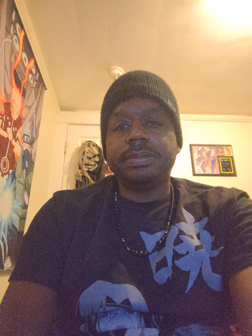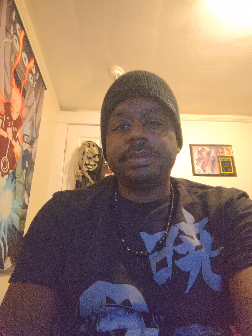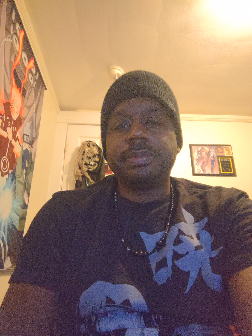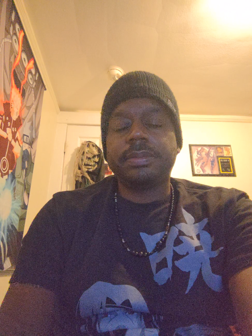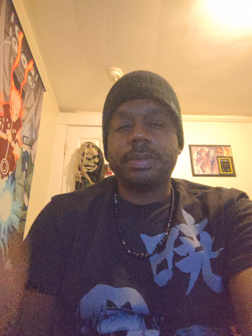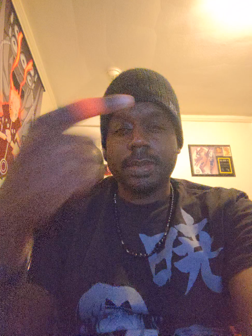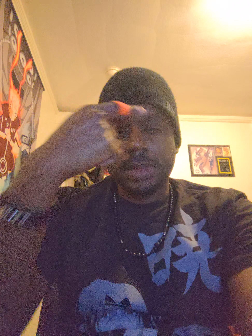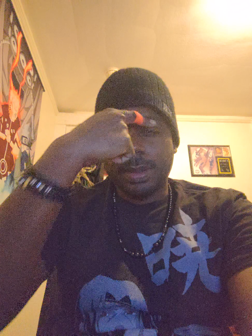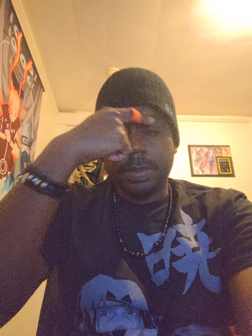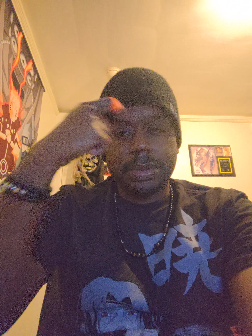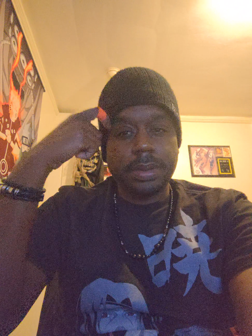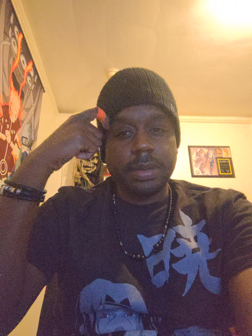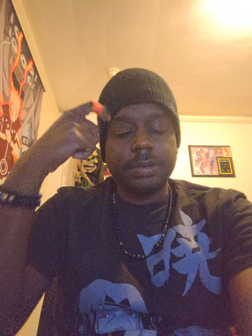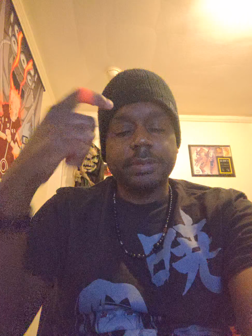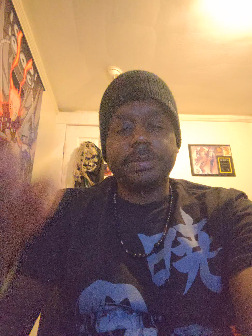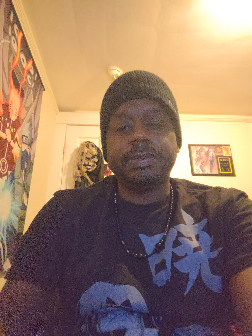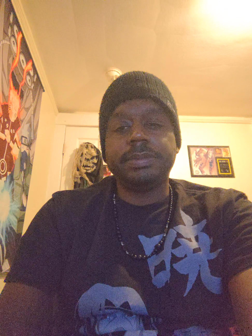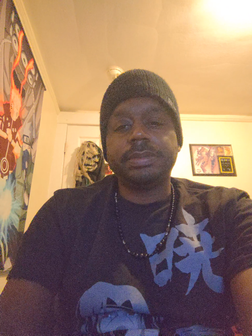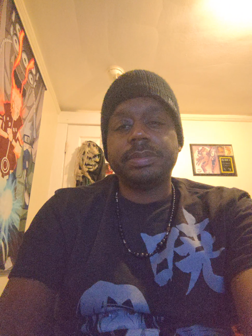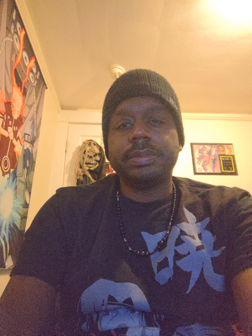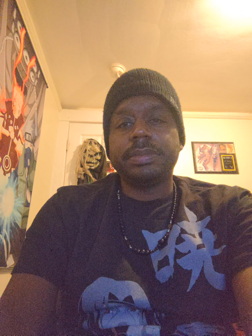because